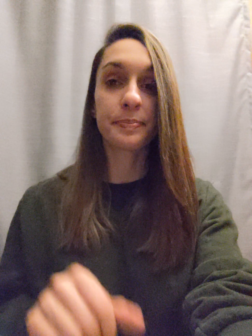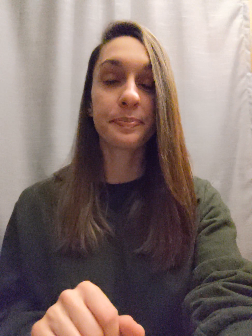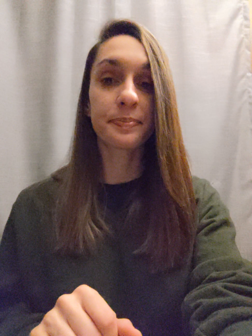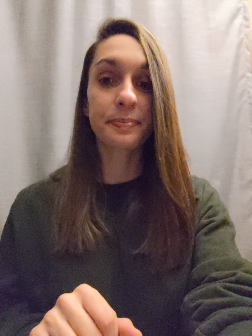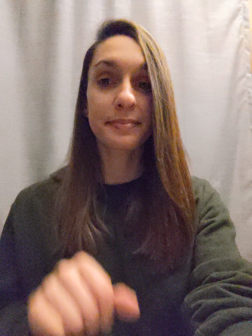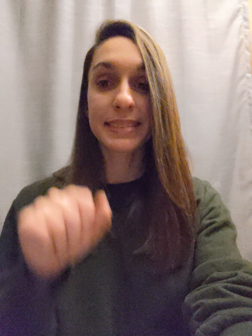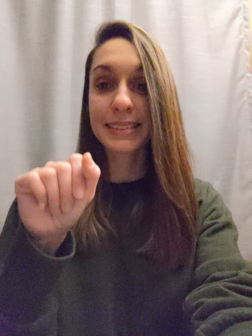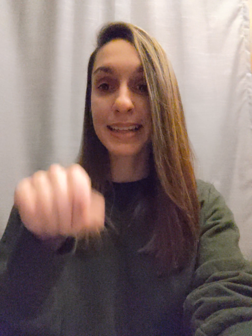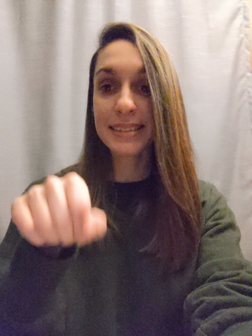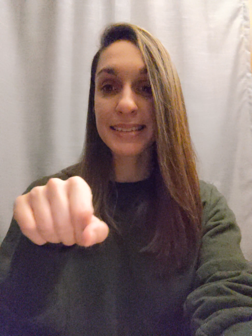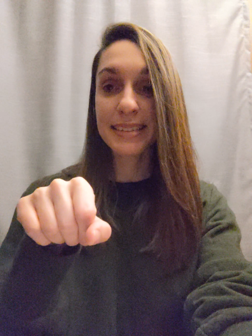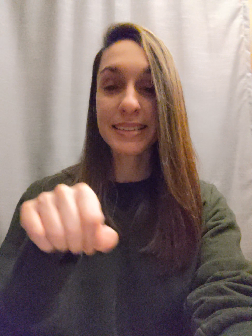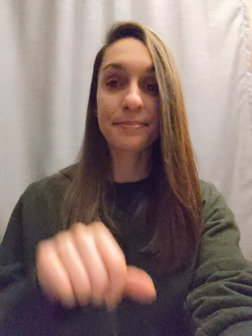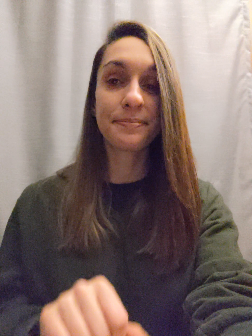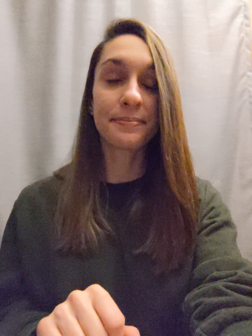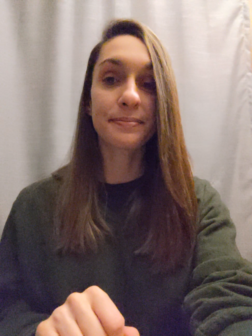yes